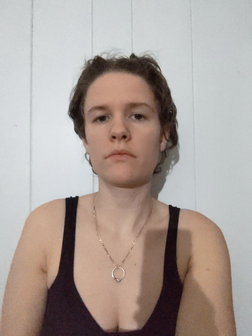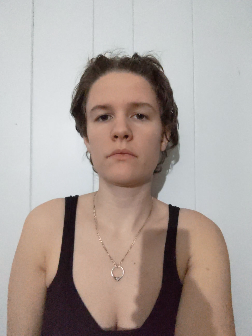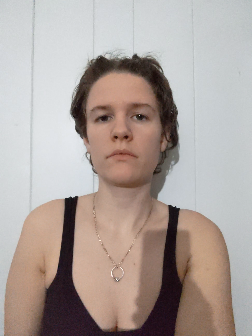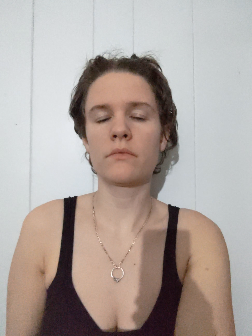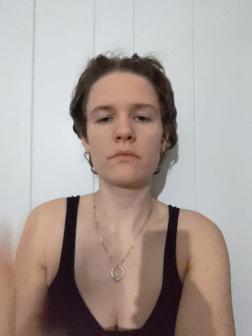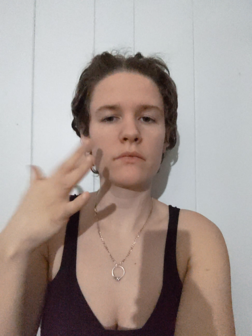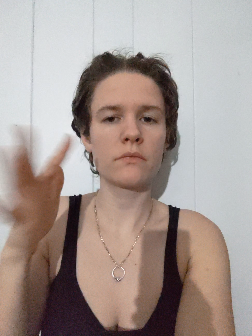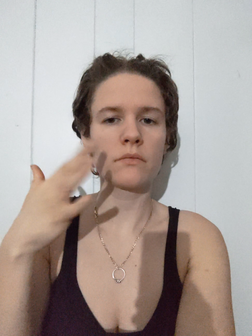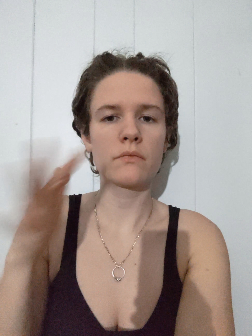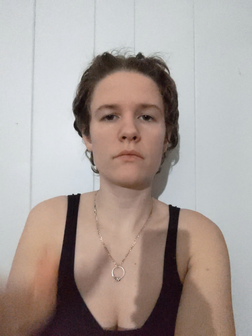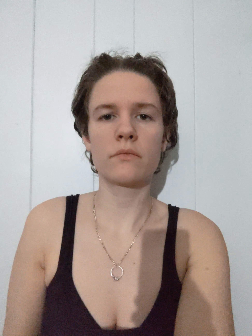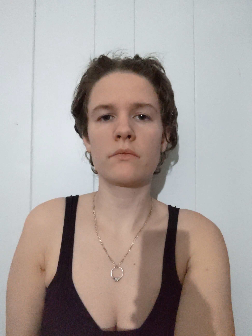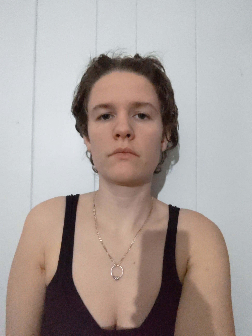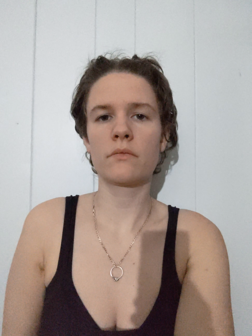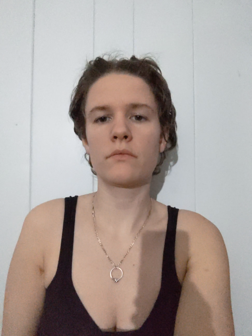noisy